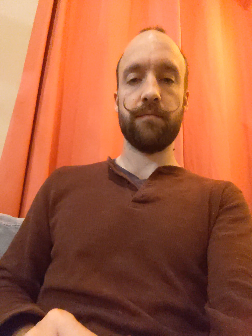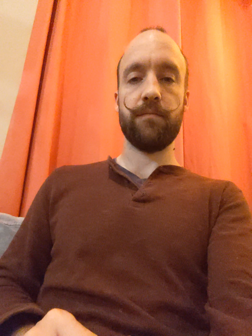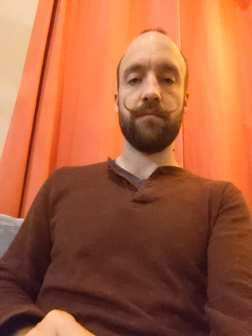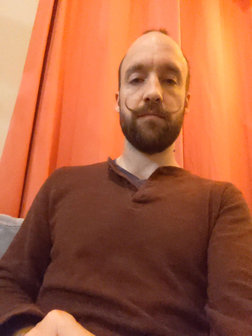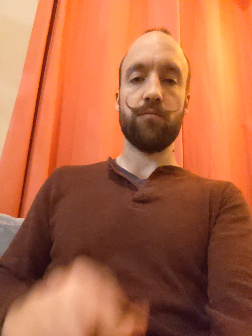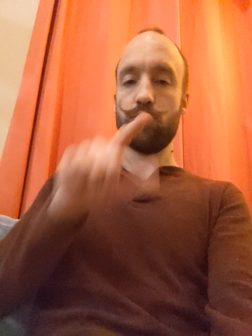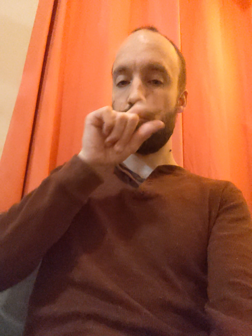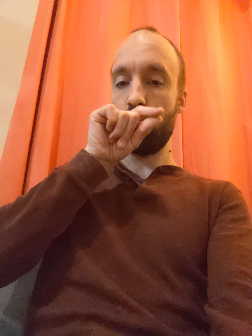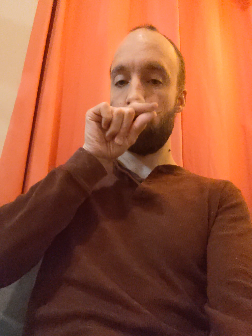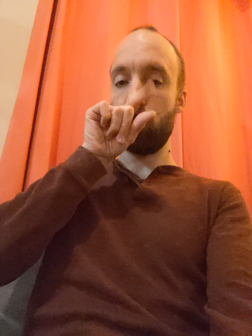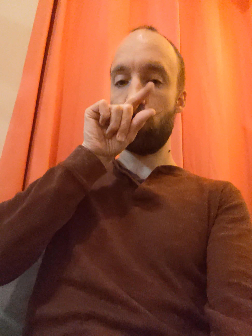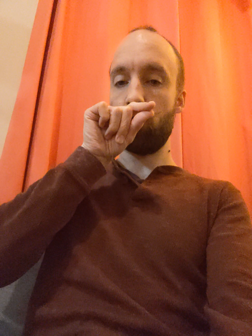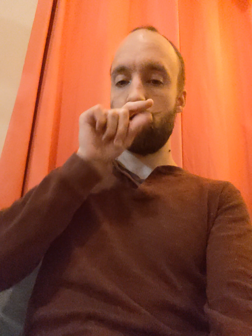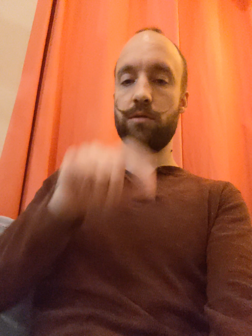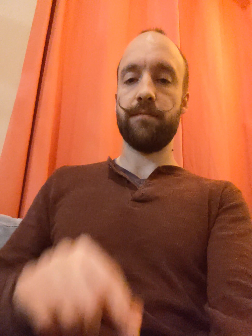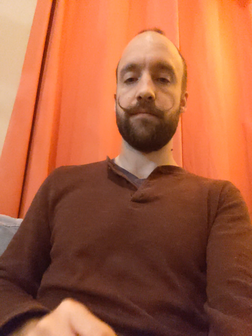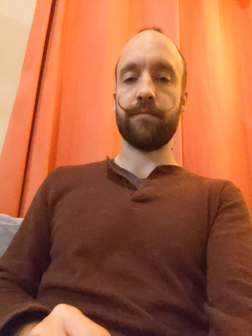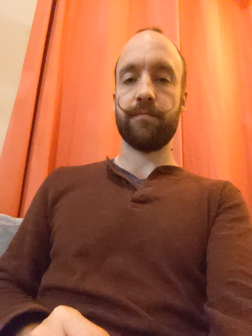bird